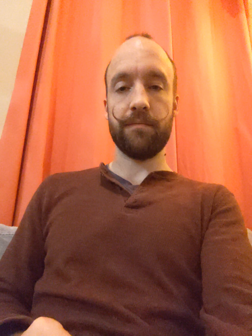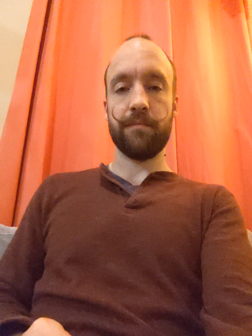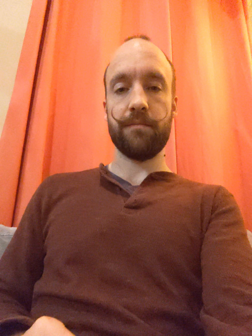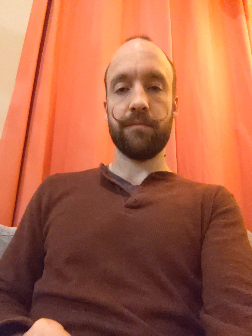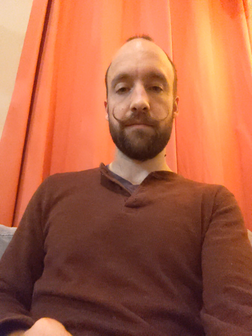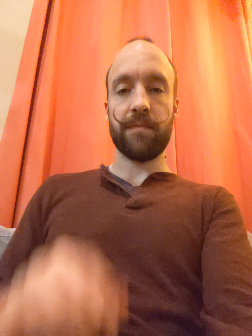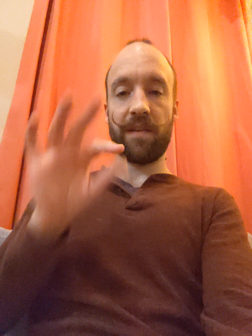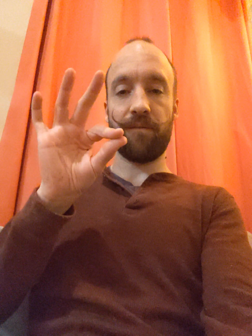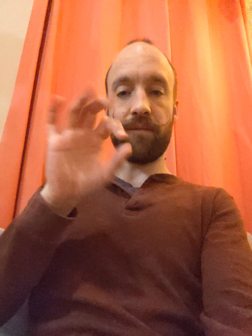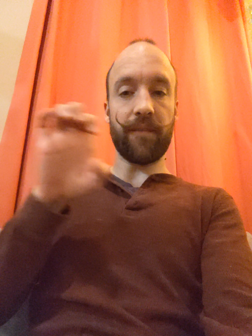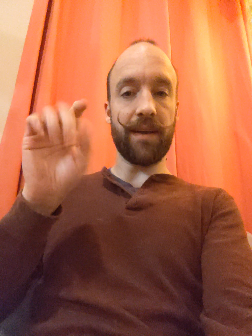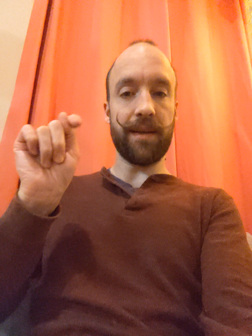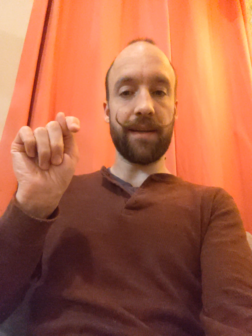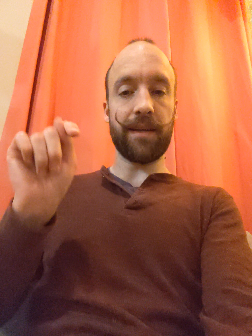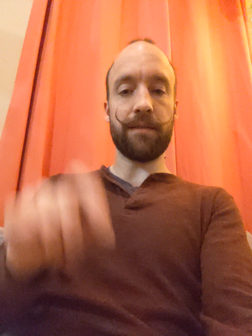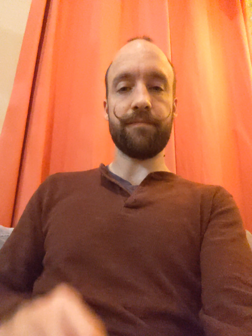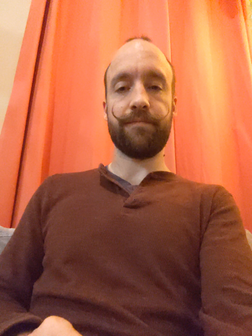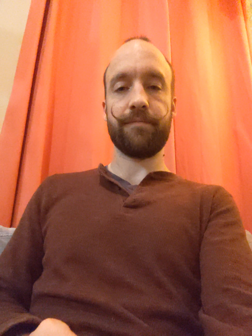feet